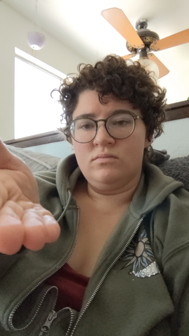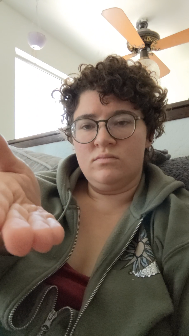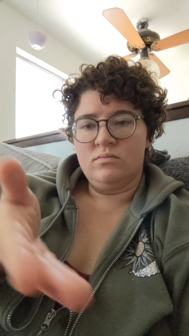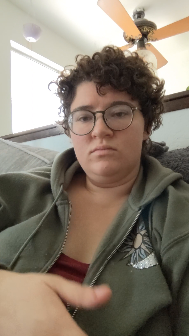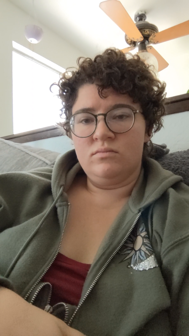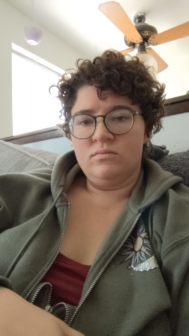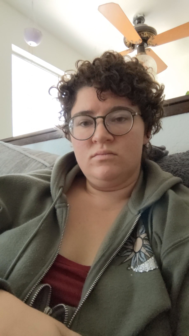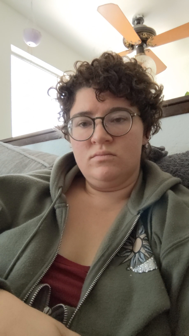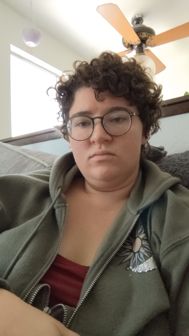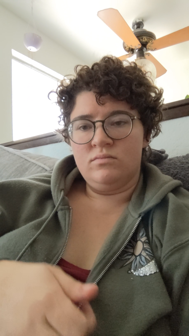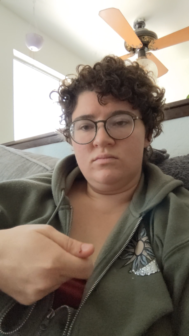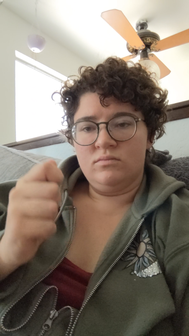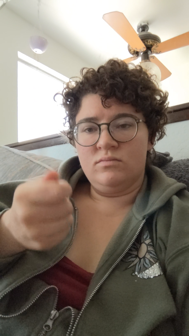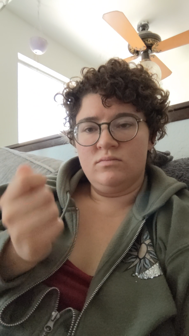shovel